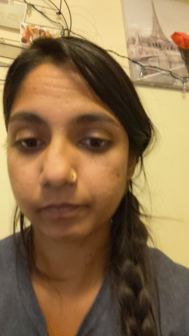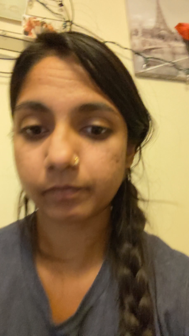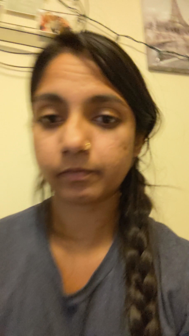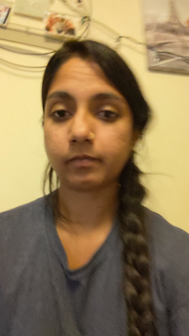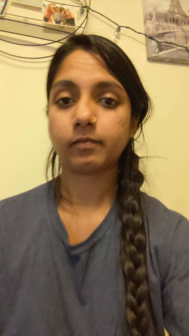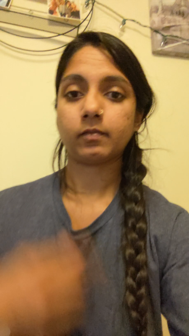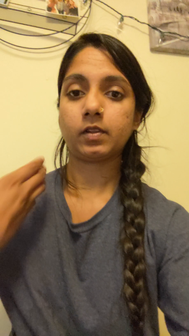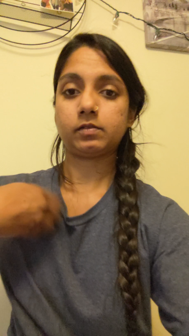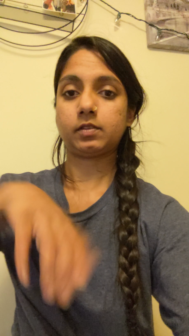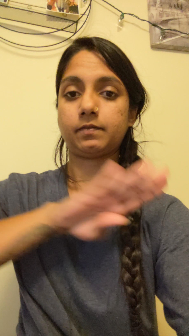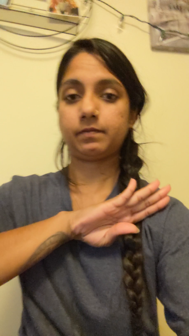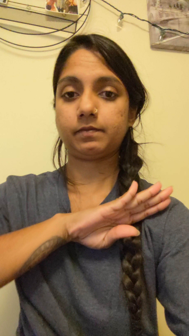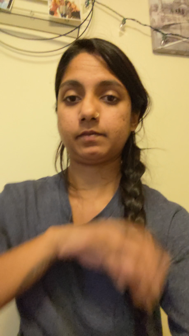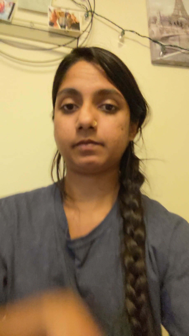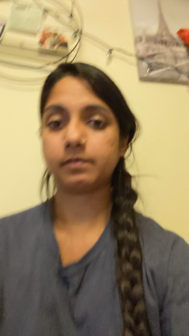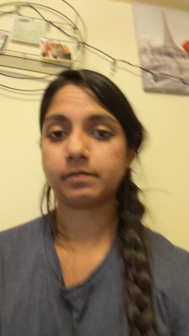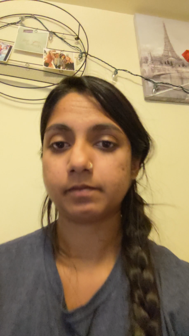scarf